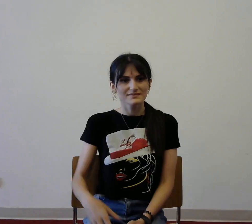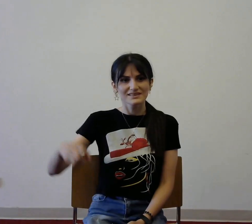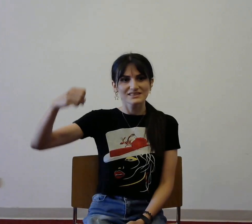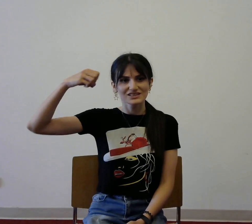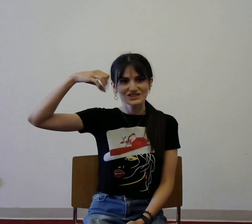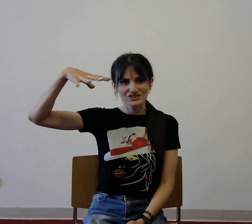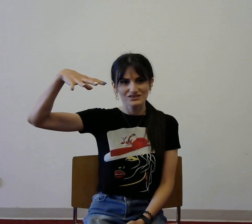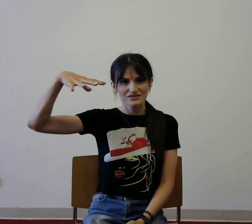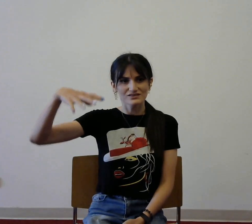işigi